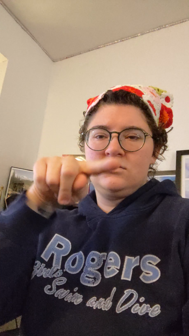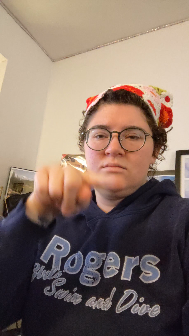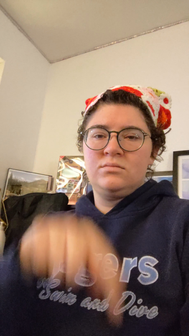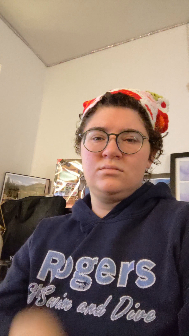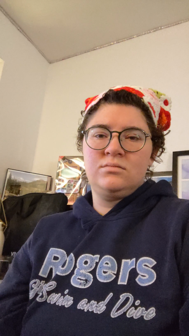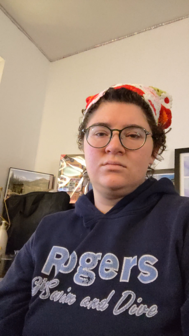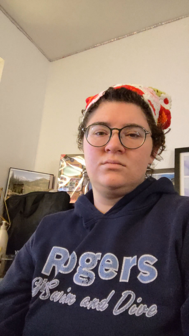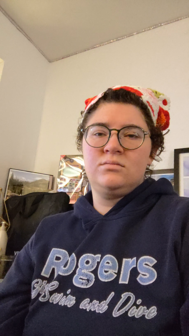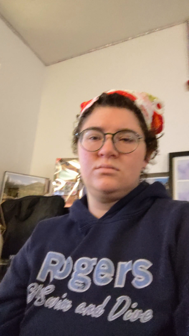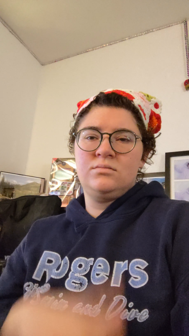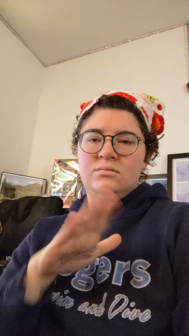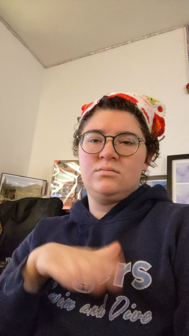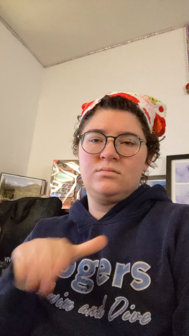children